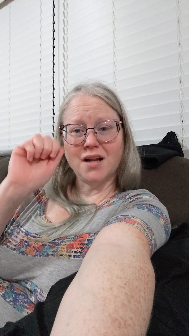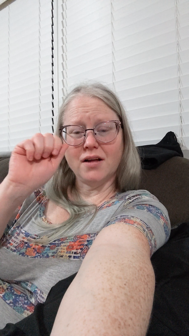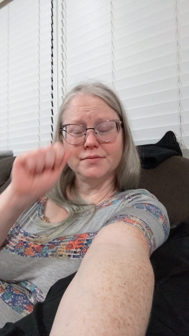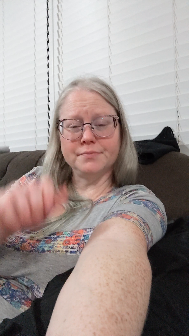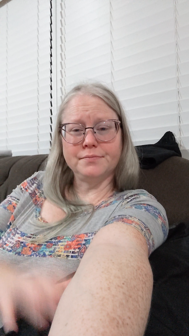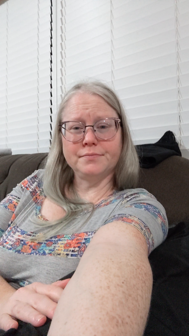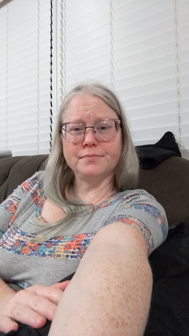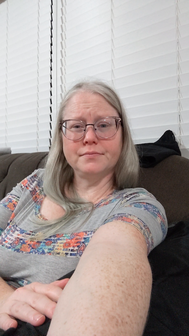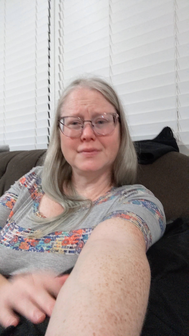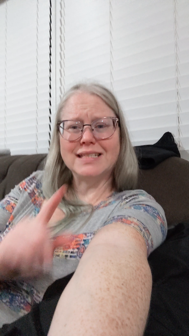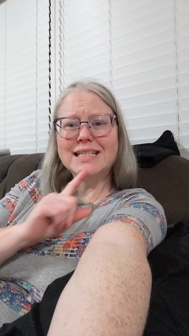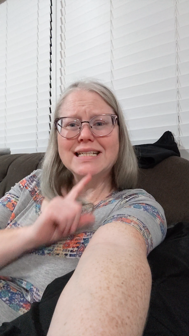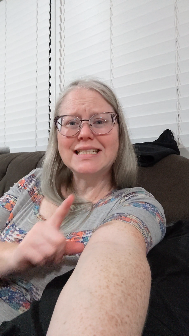is